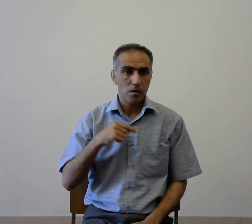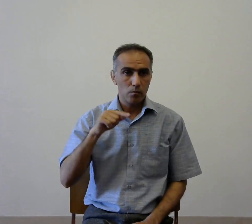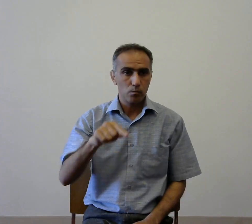bu